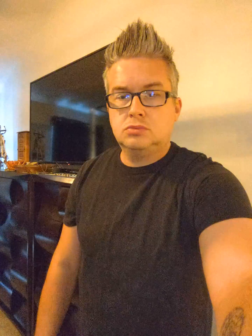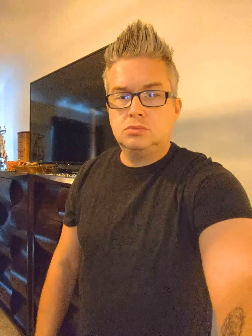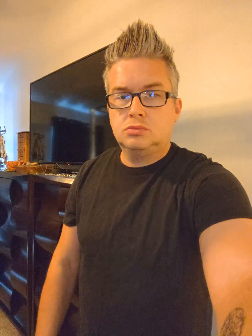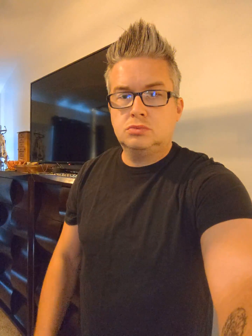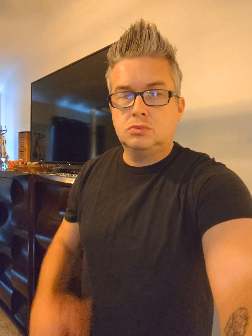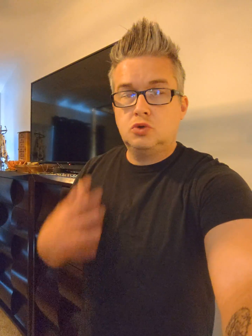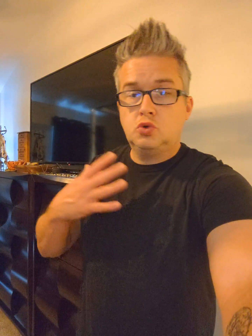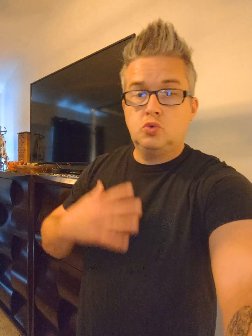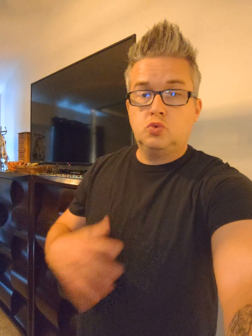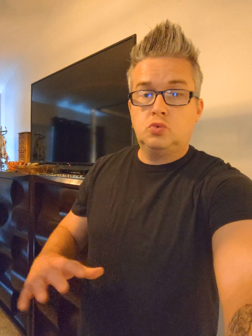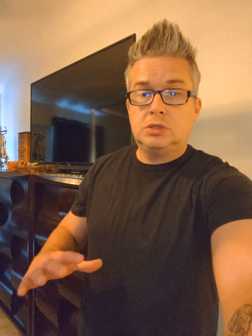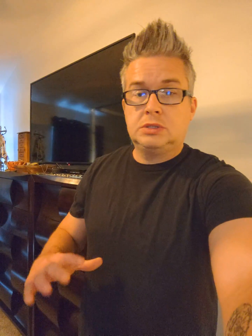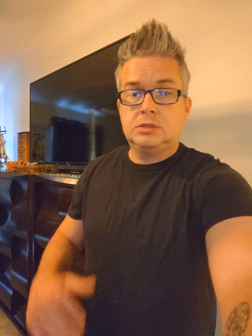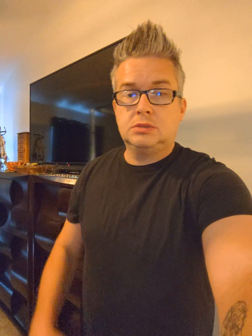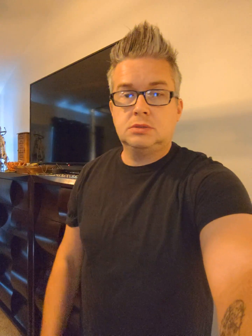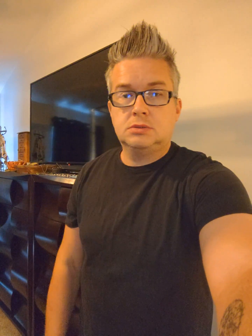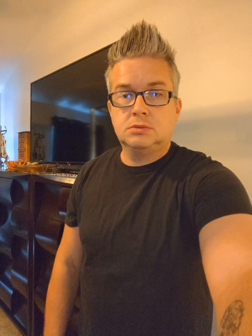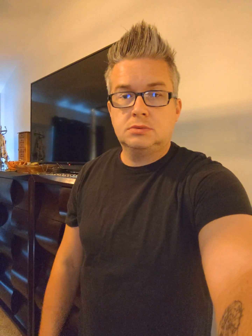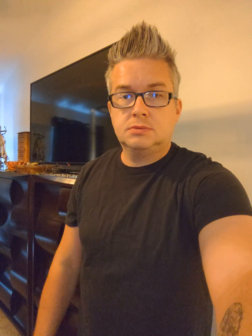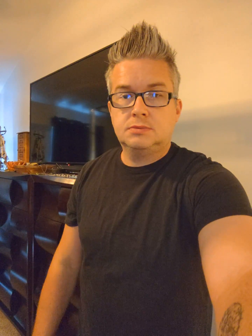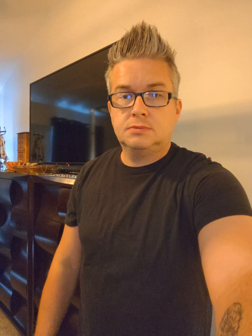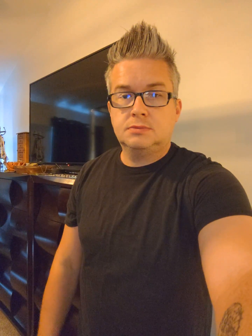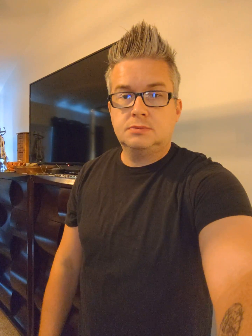dress